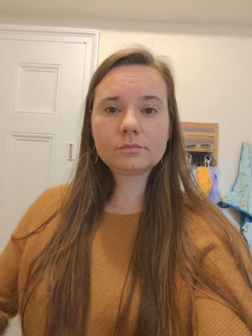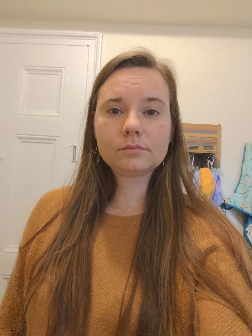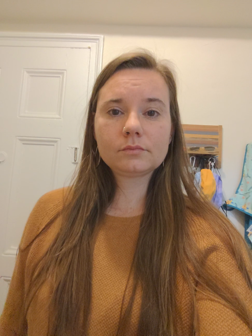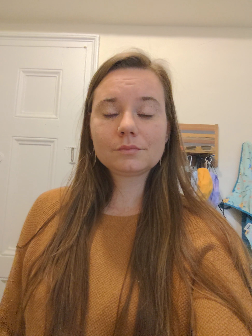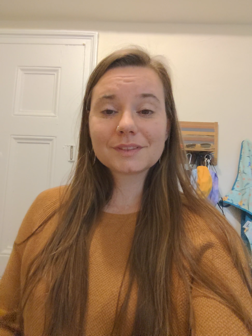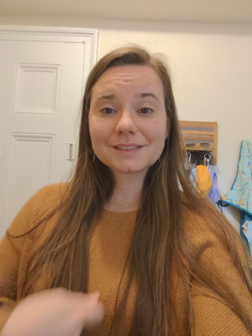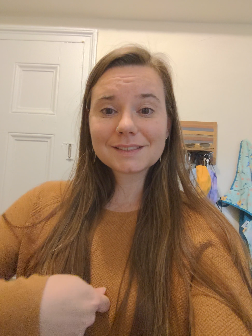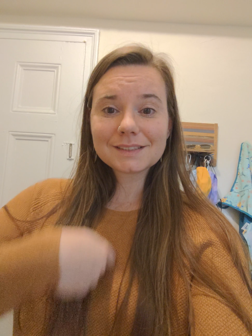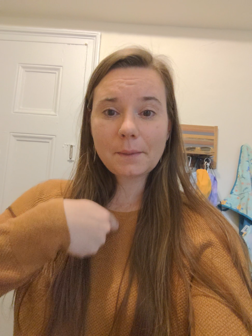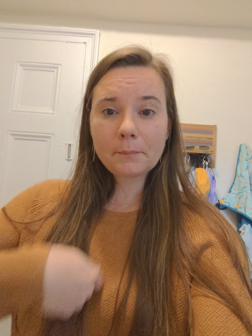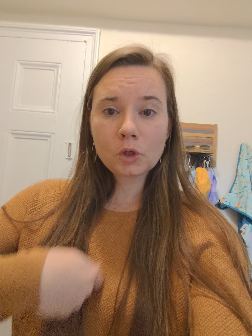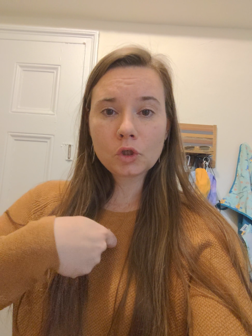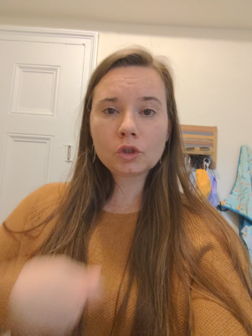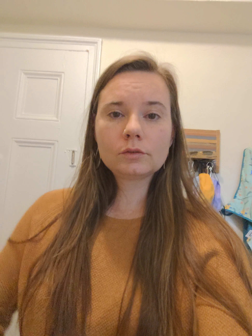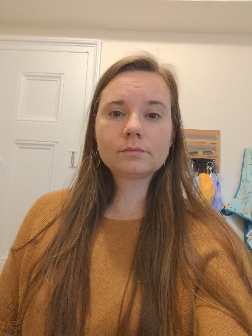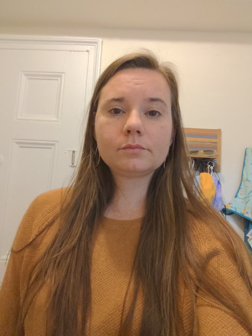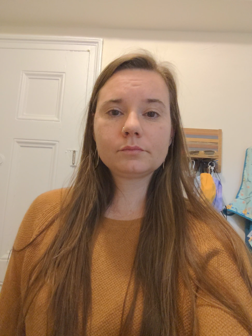zipper